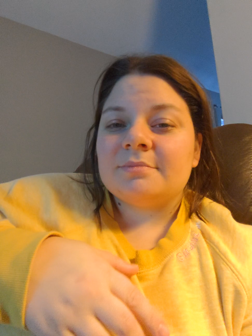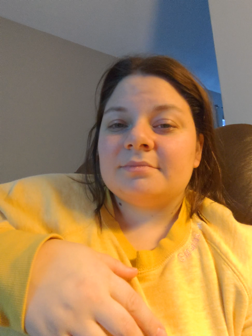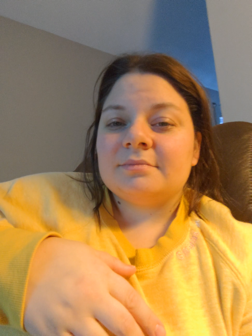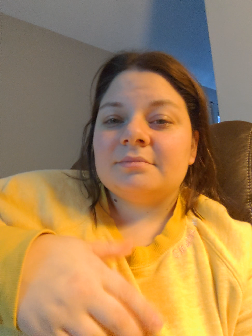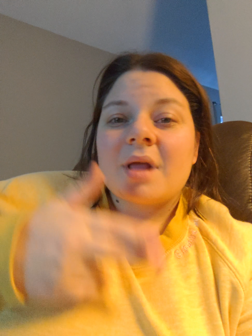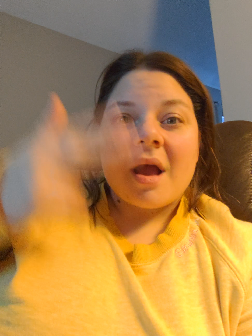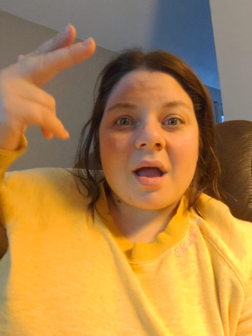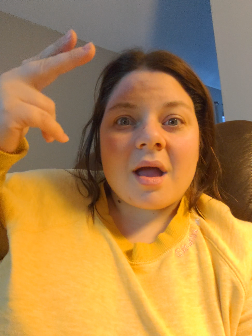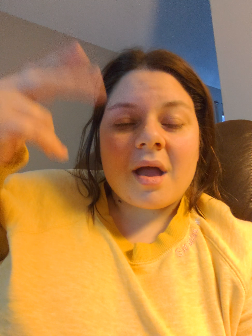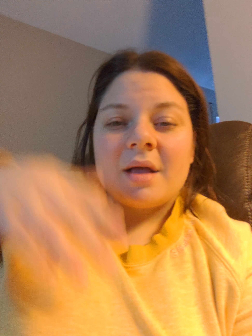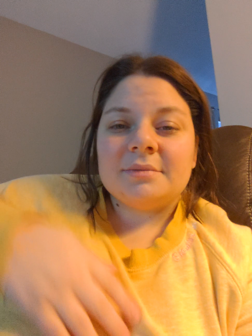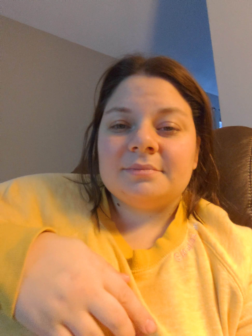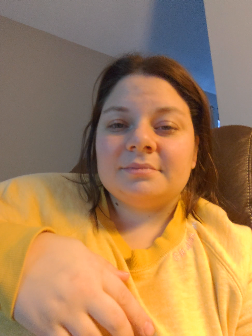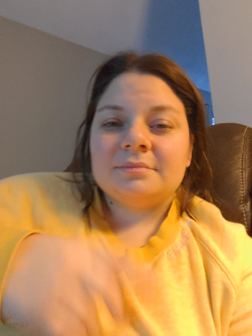high